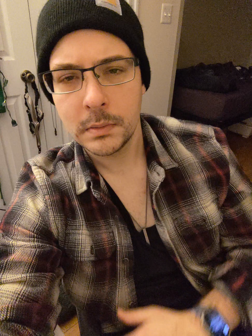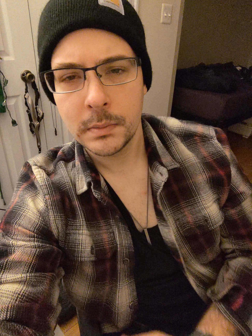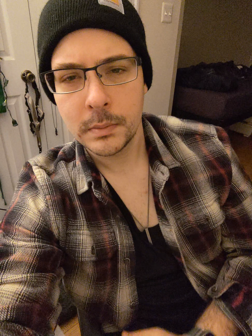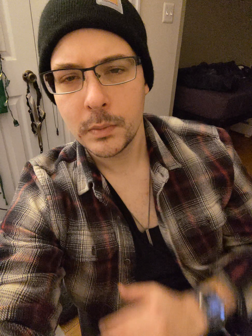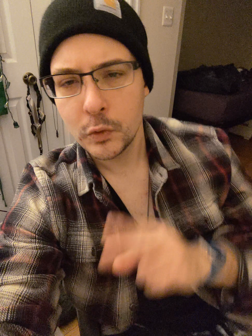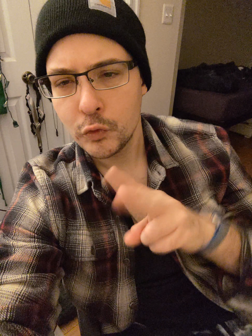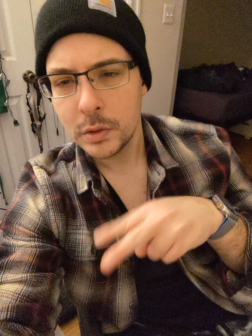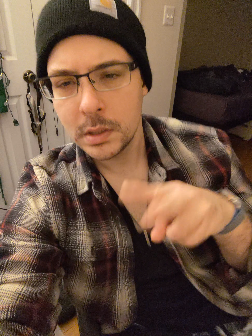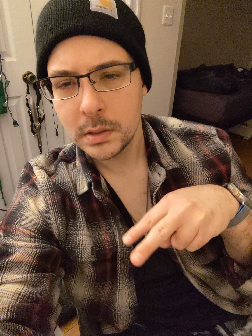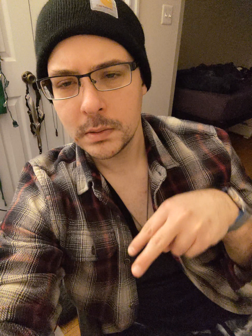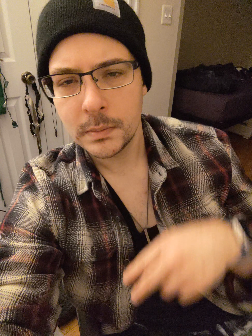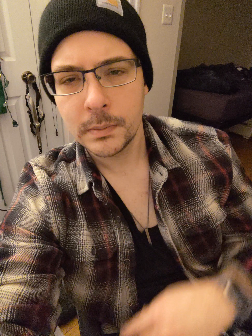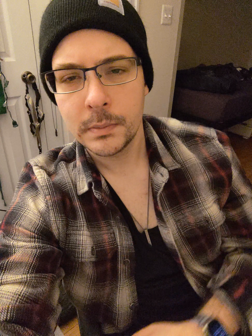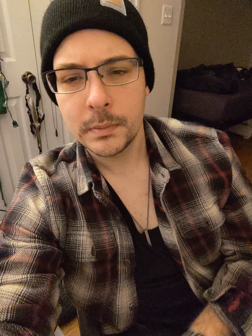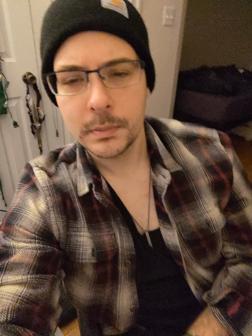read